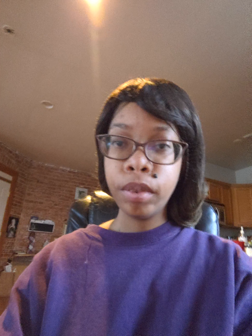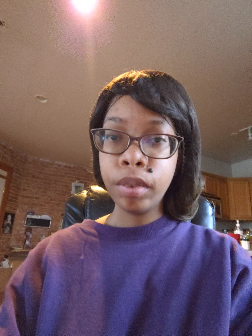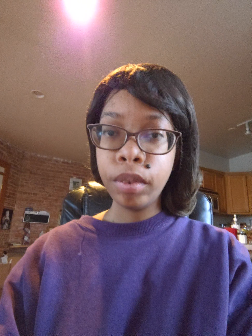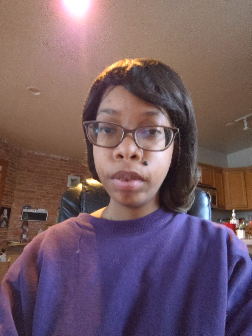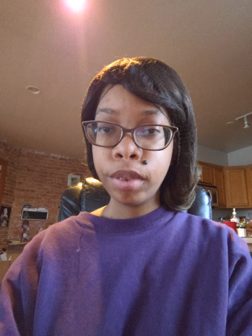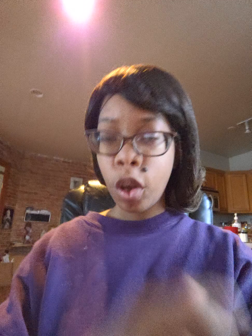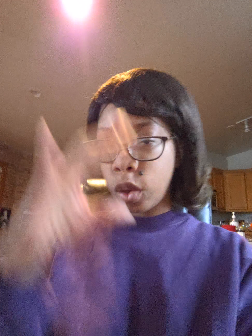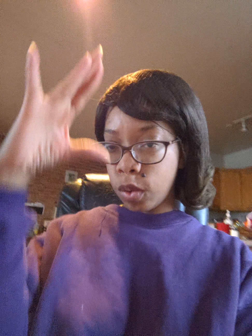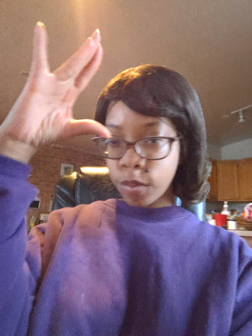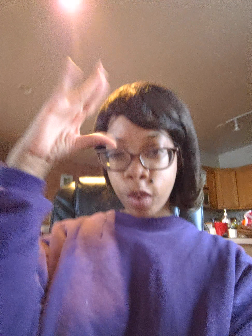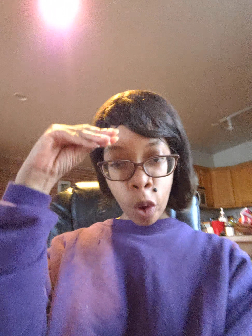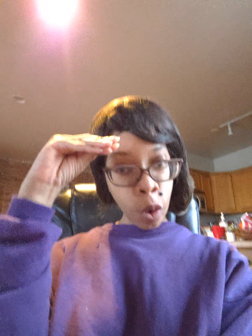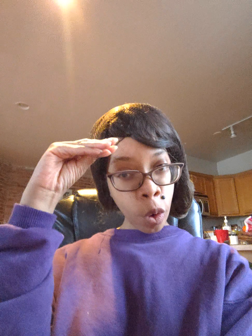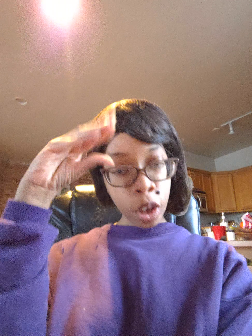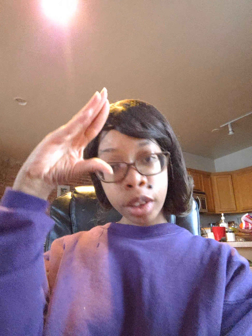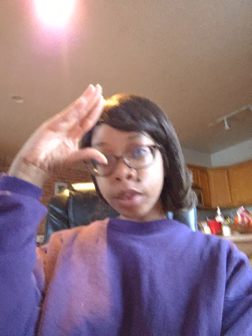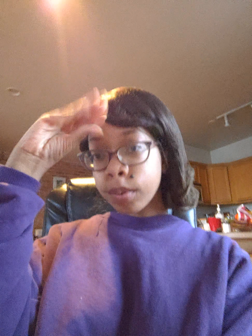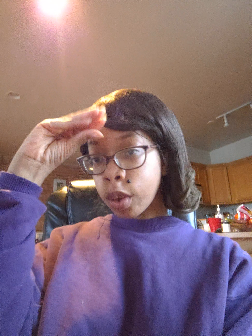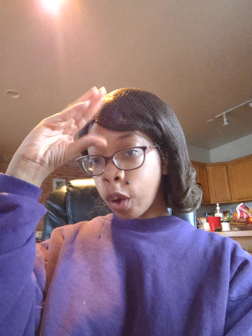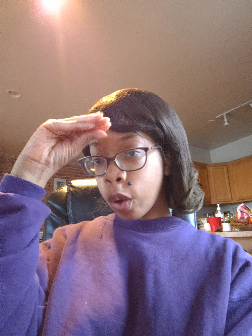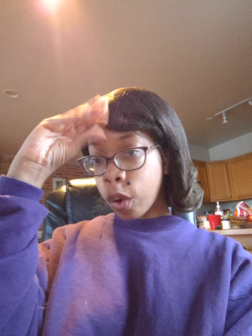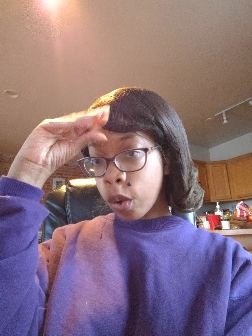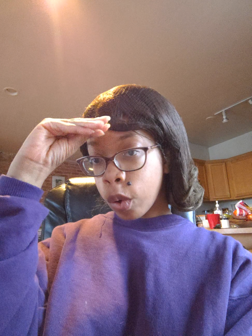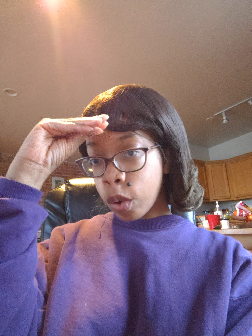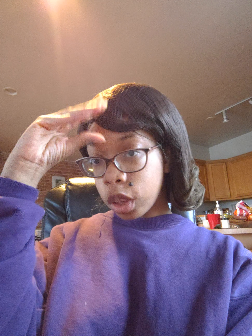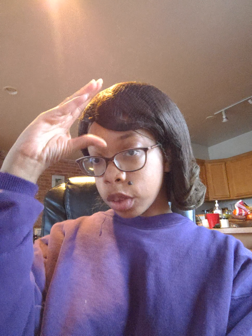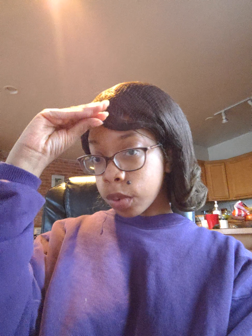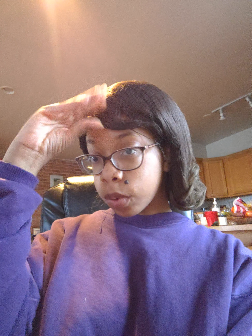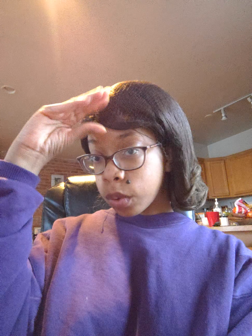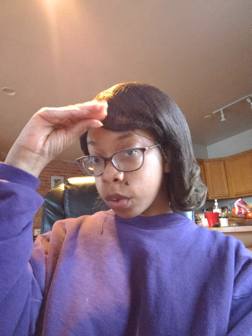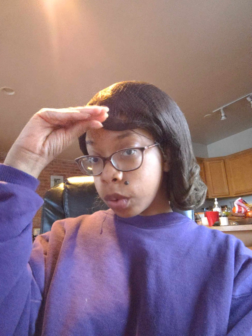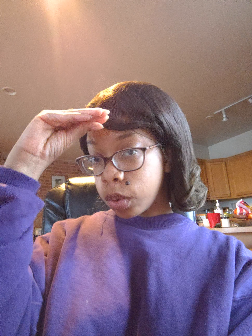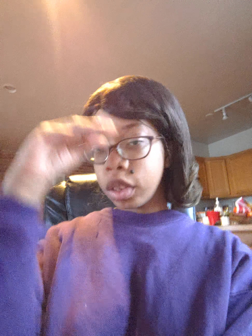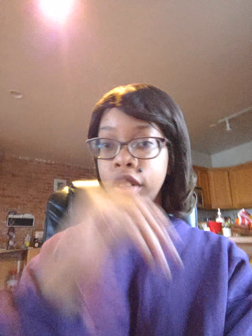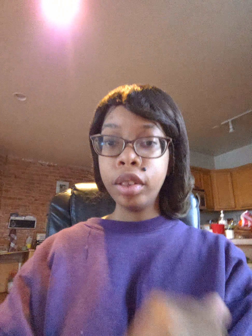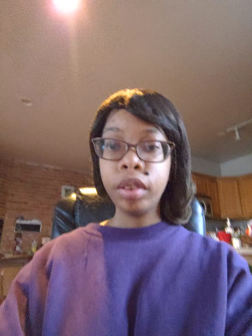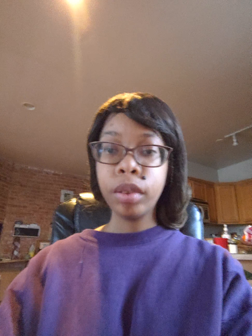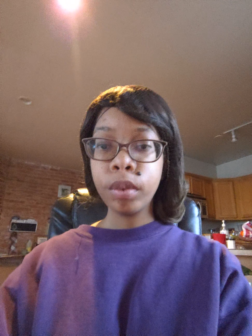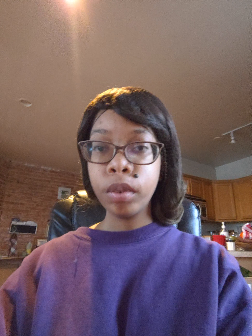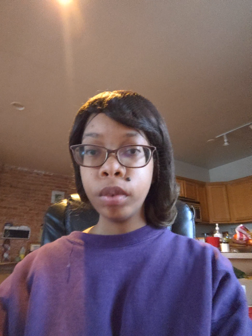boy